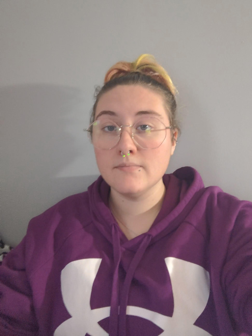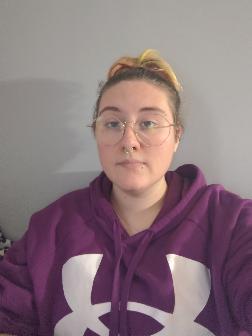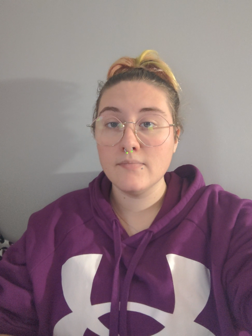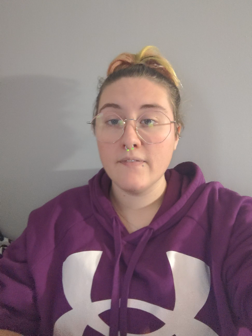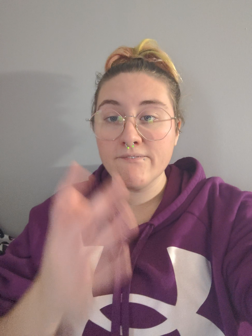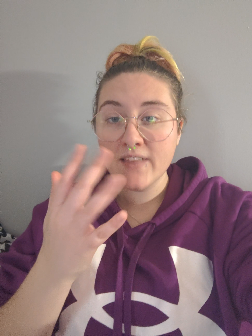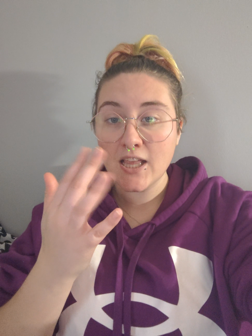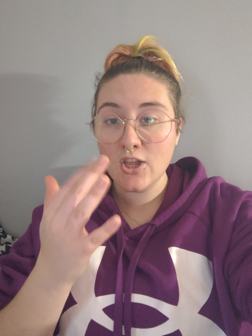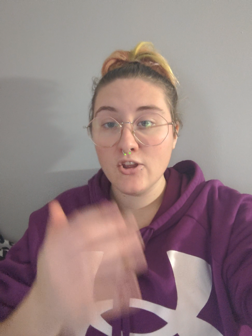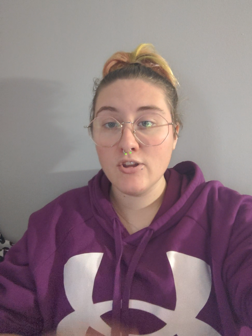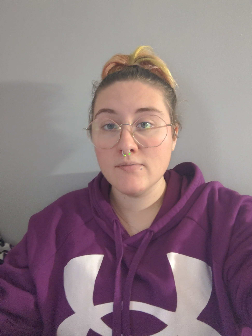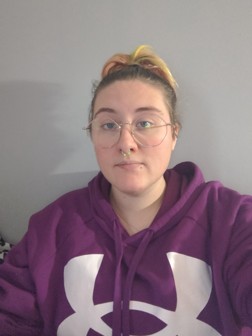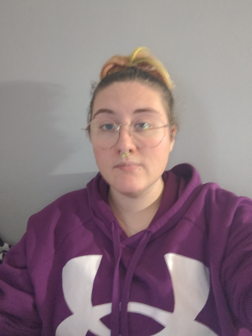finger